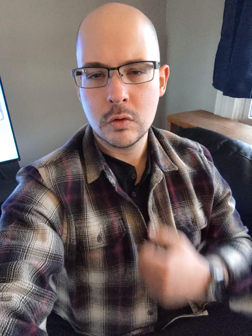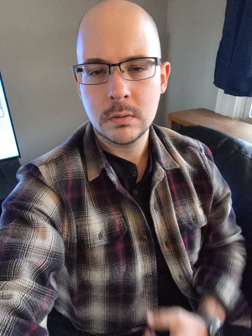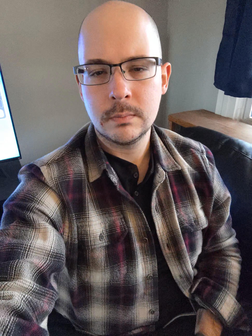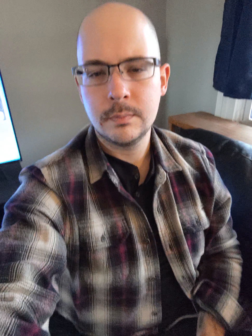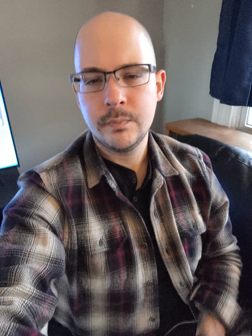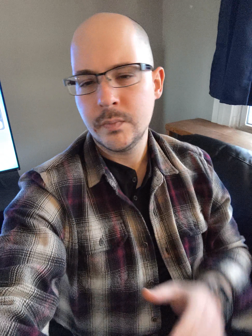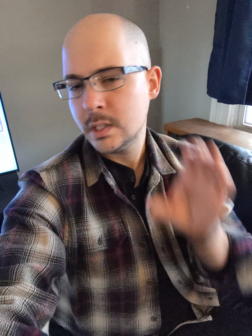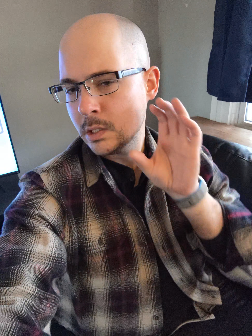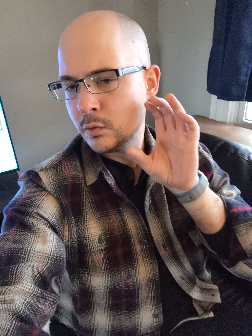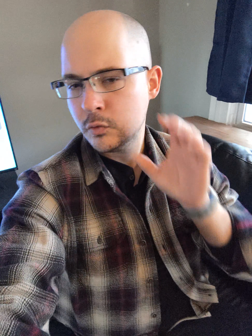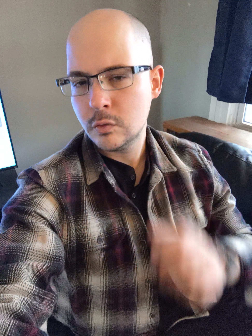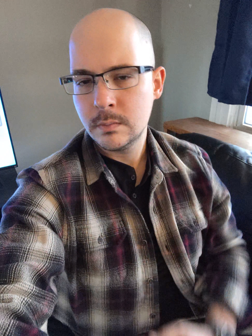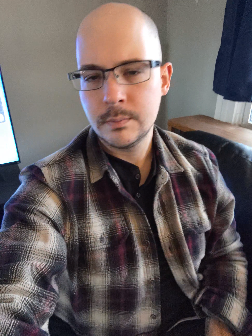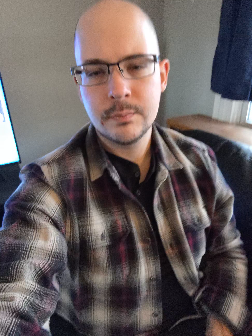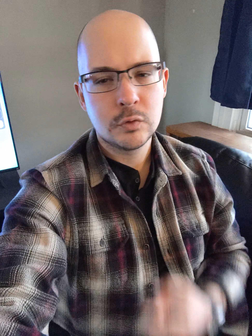hear